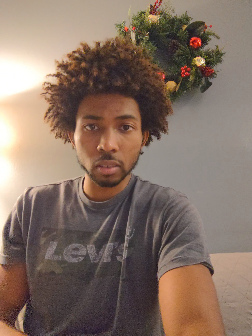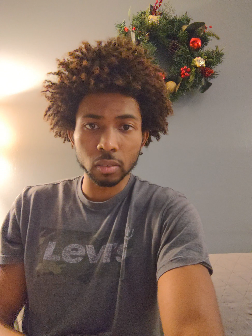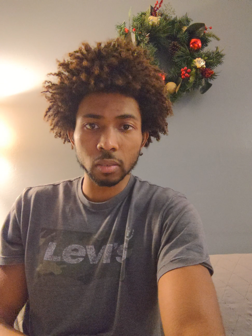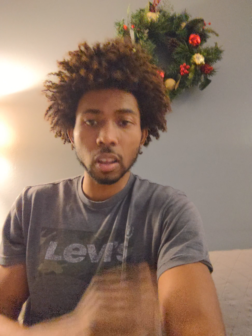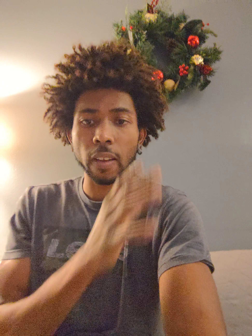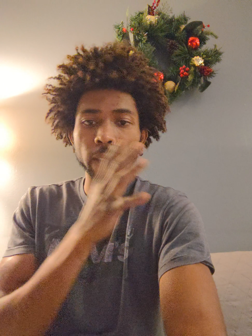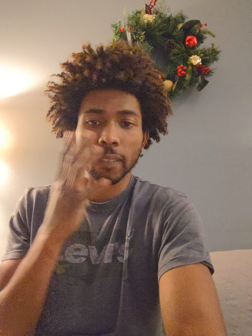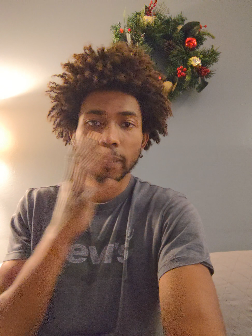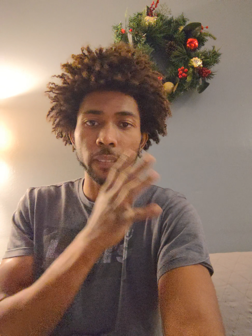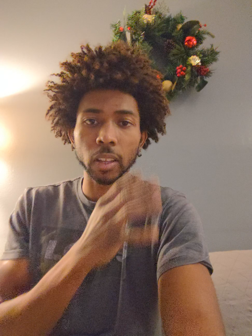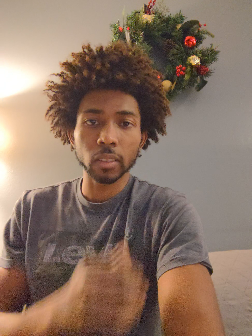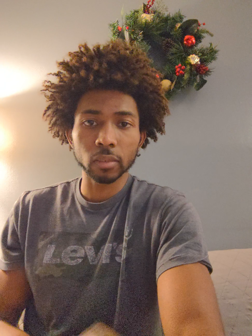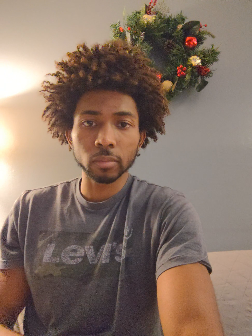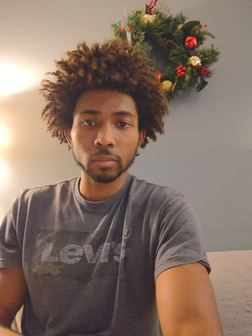farm